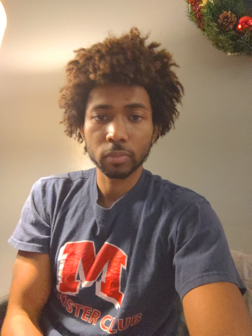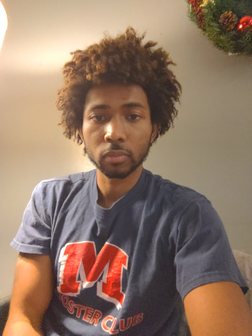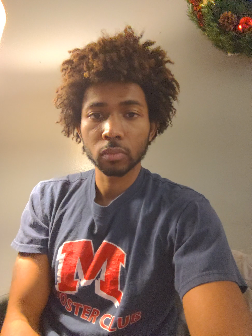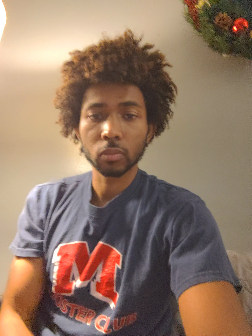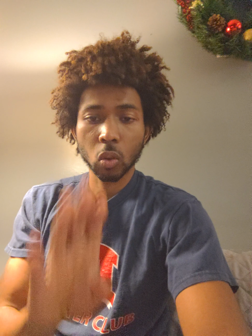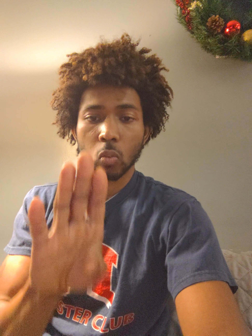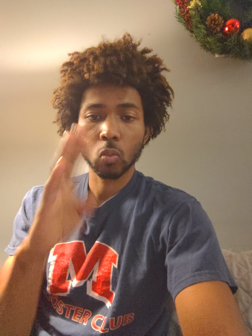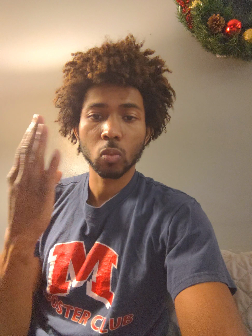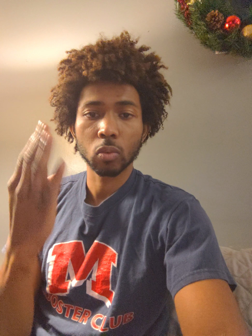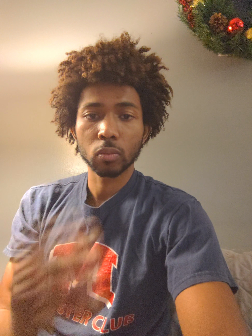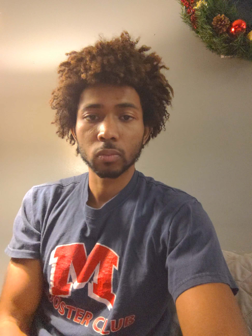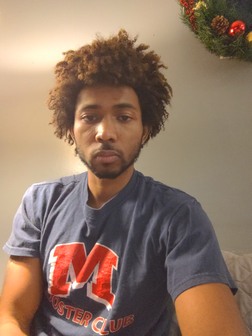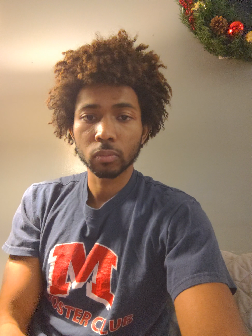open